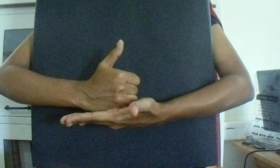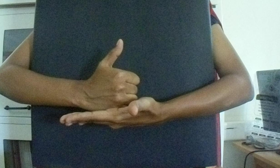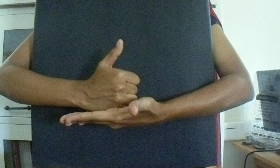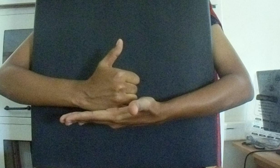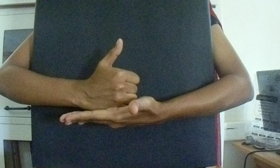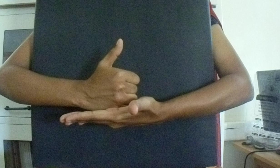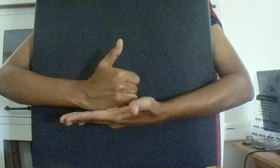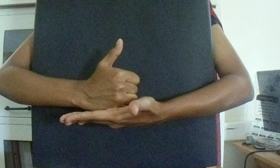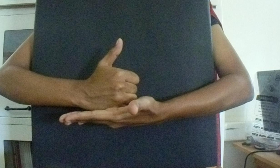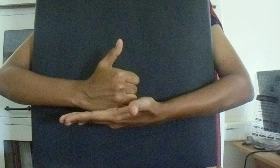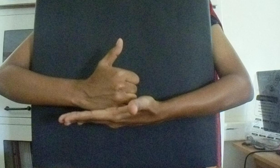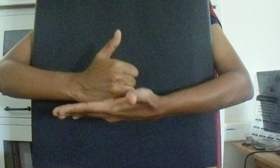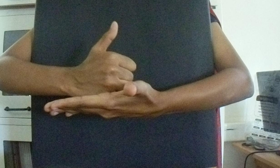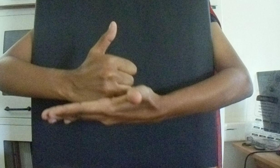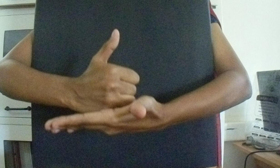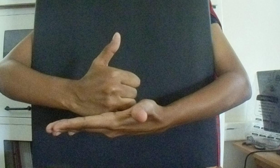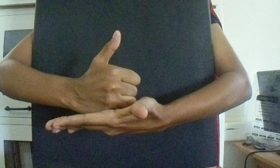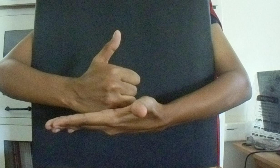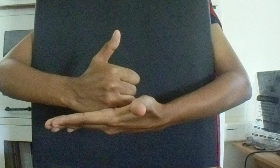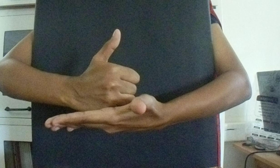help